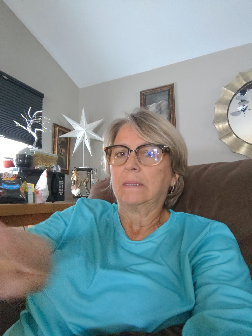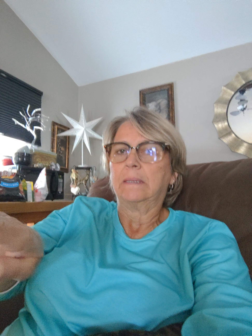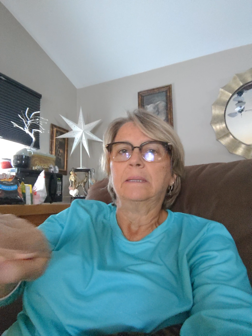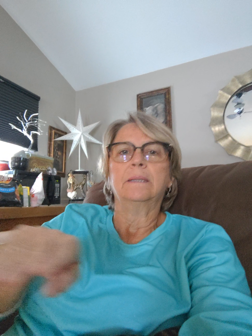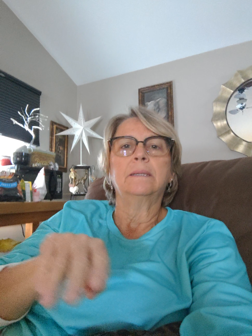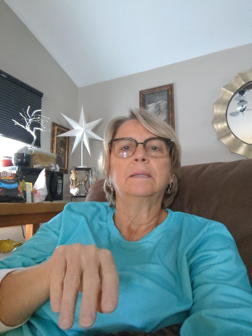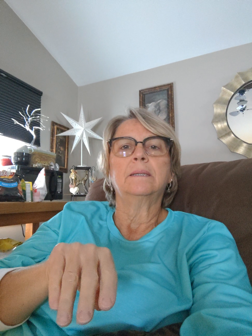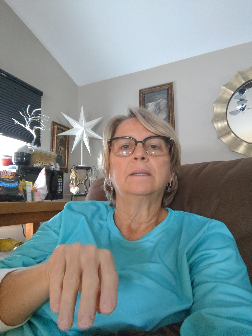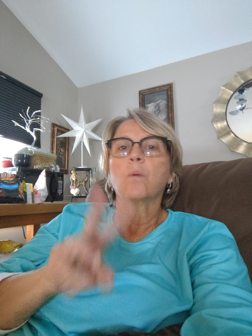elephant